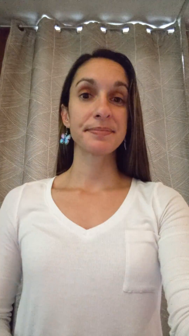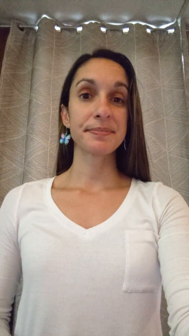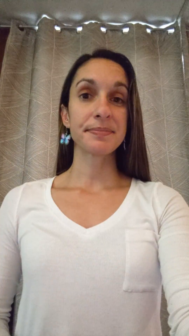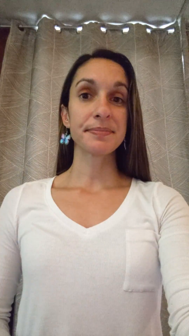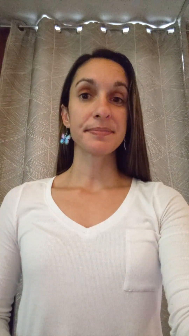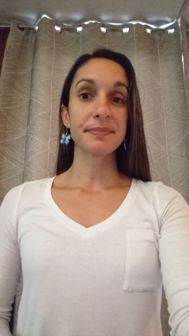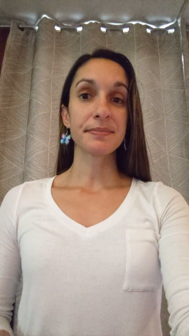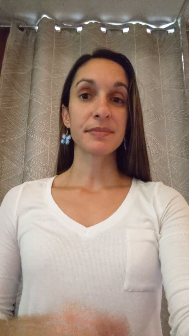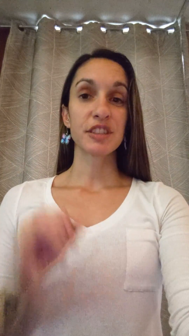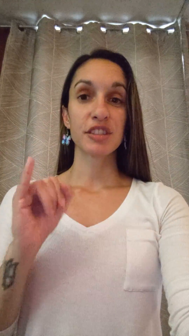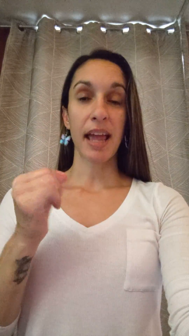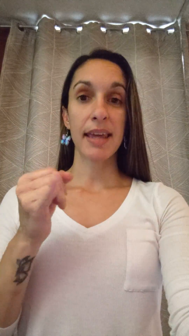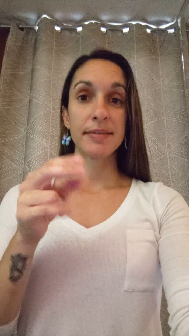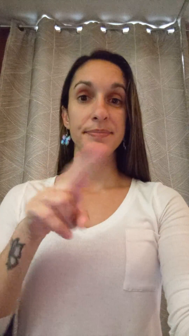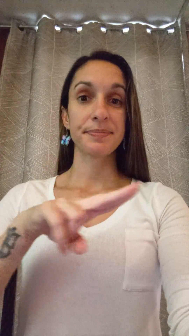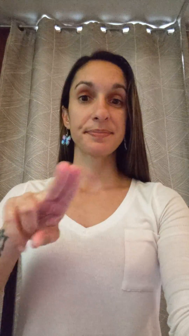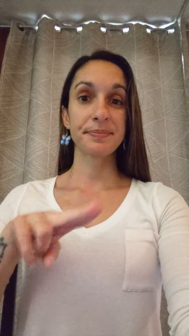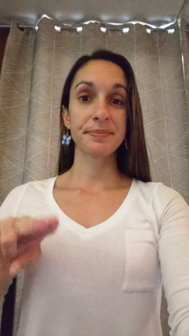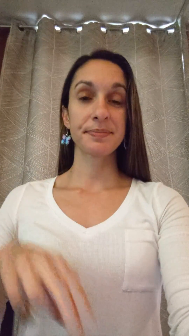jelly